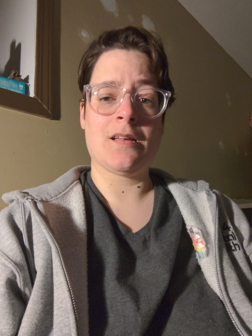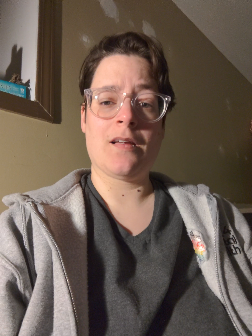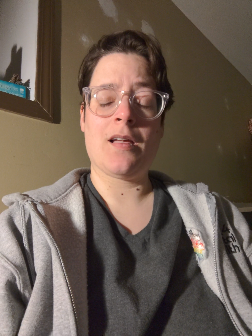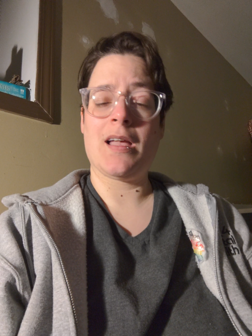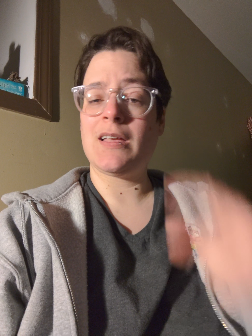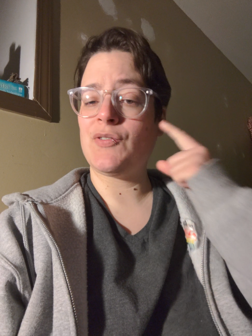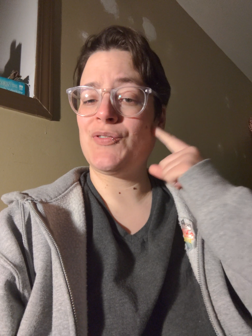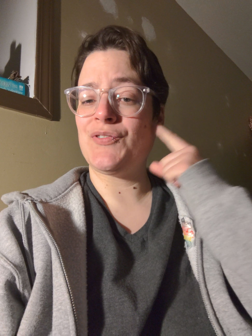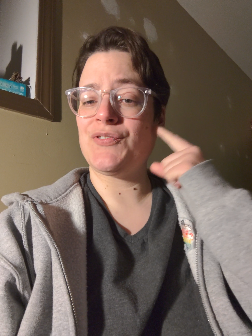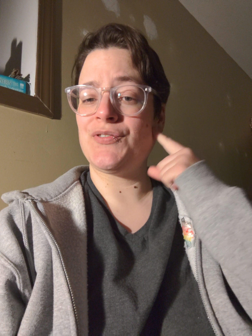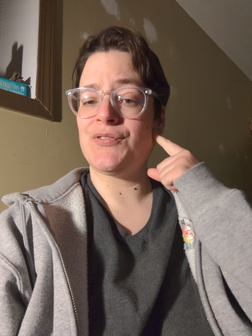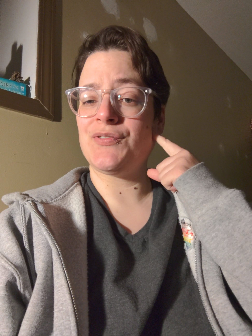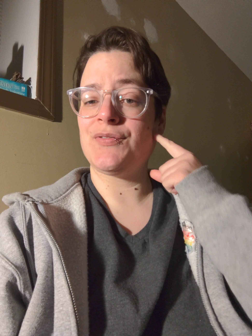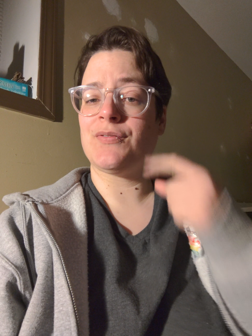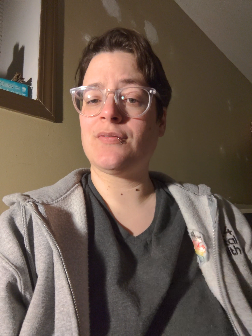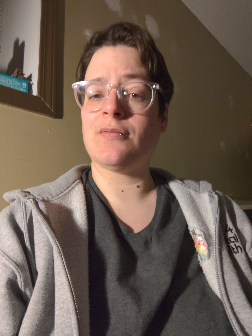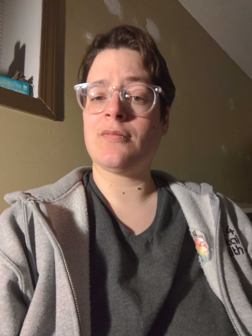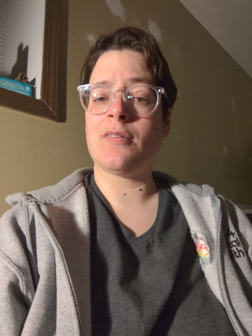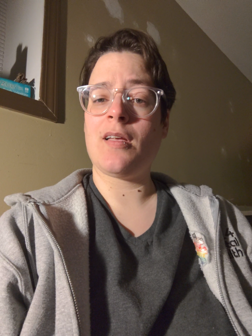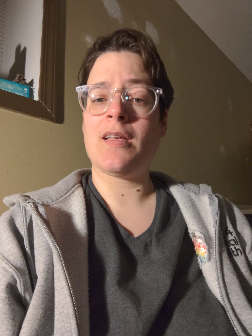hear